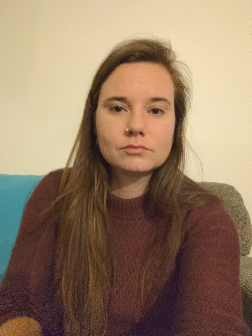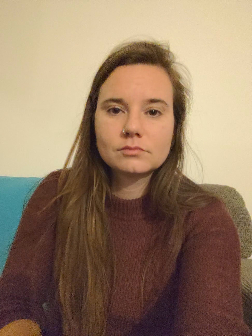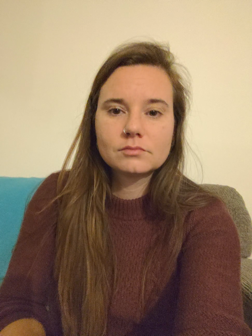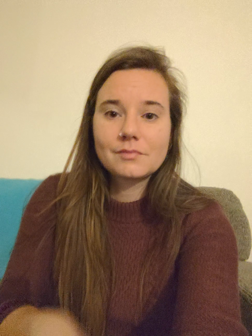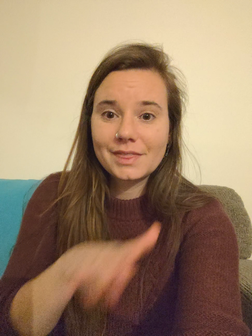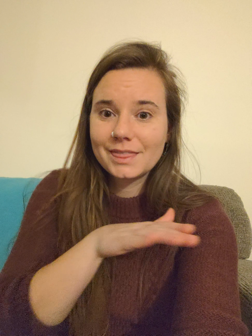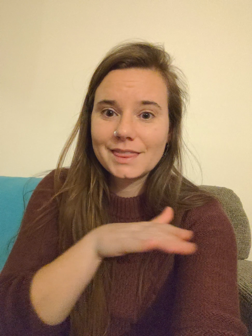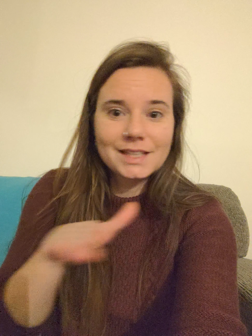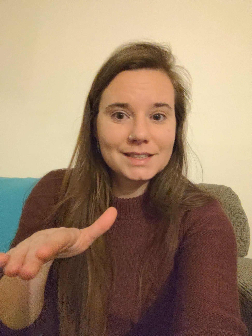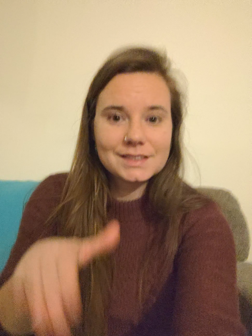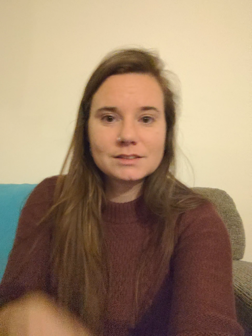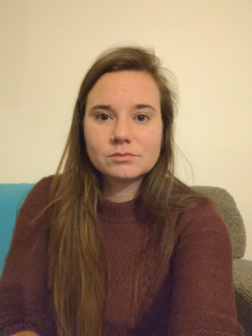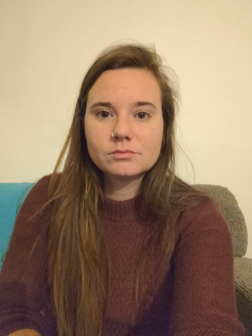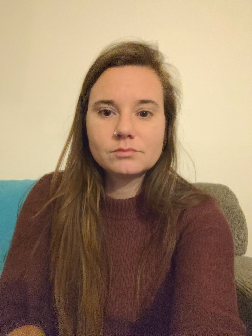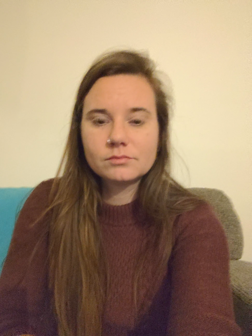clean